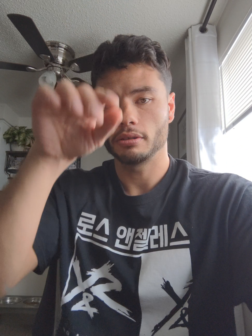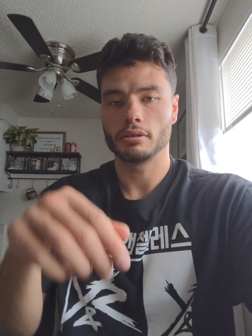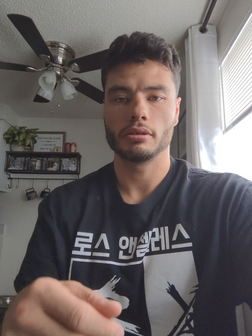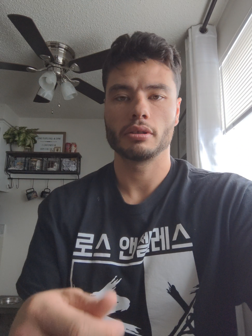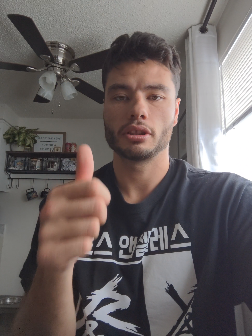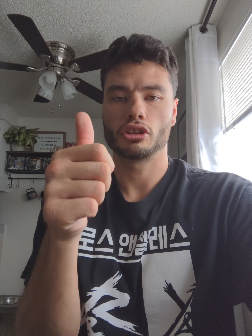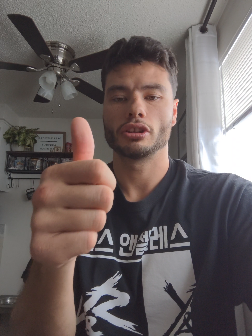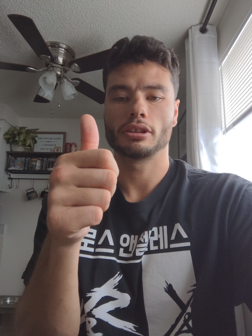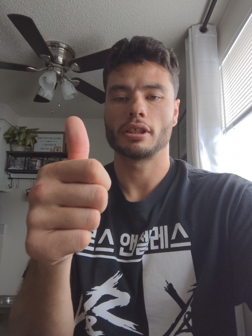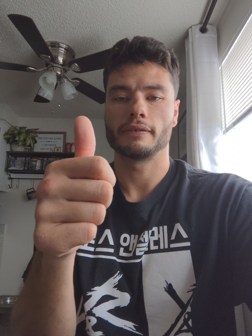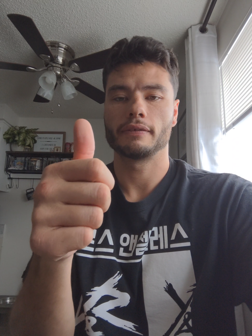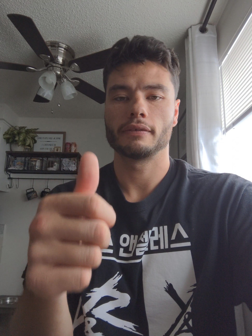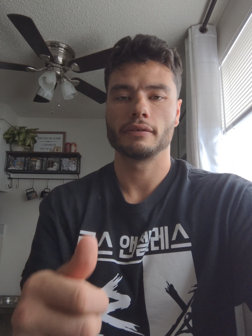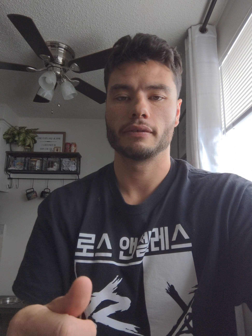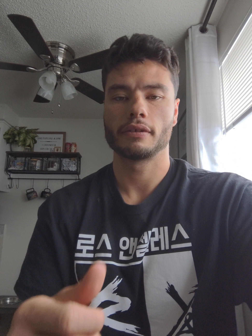yourself